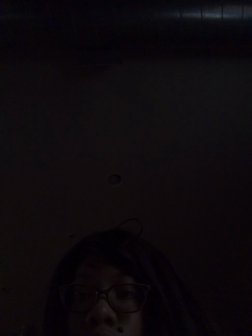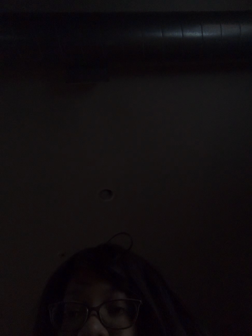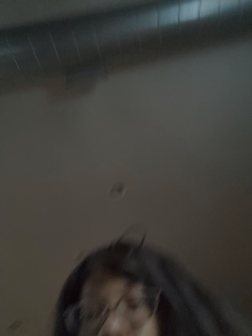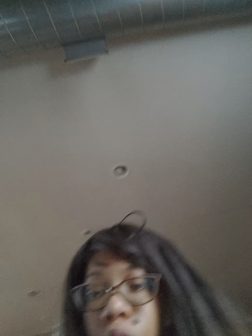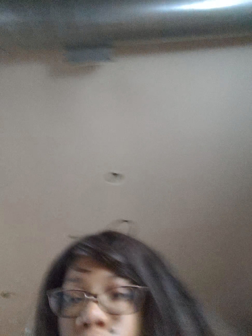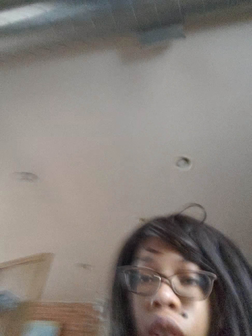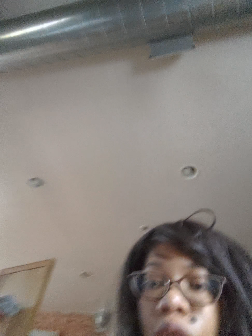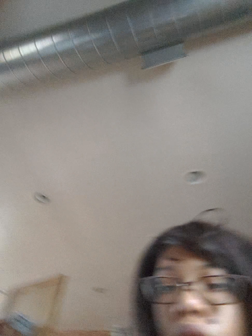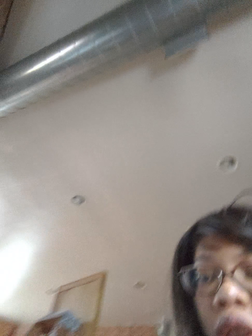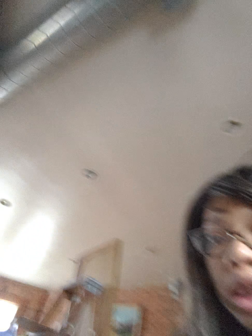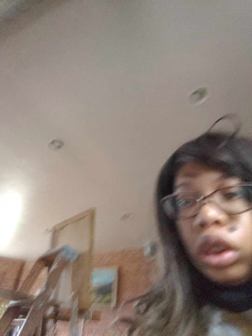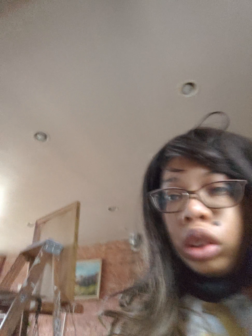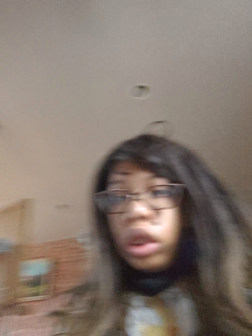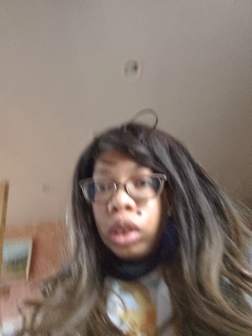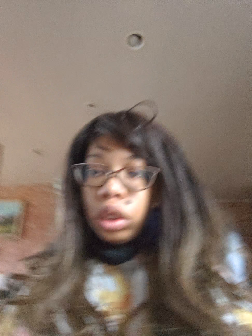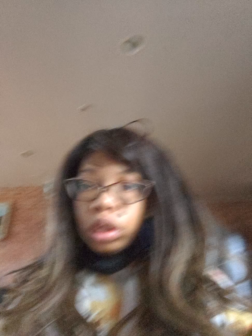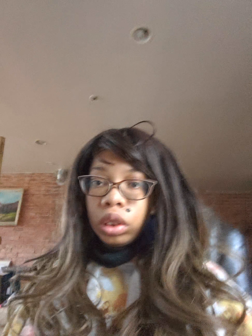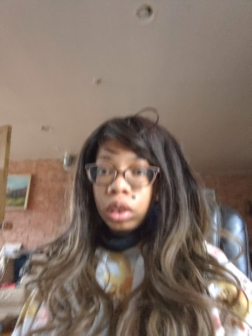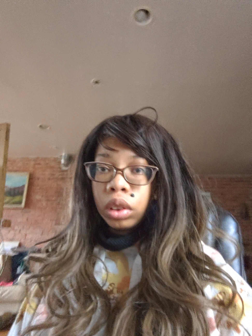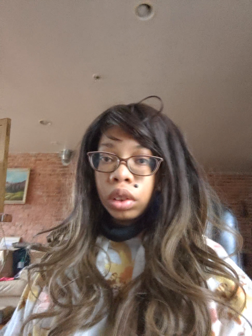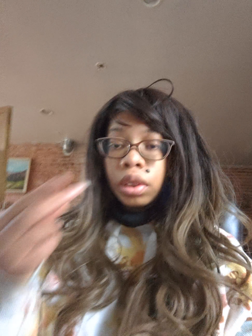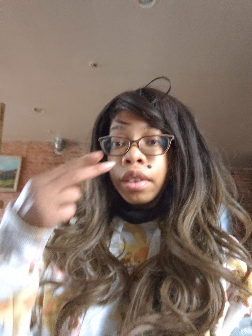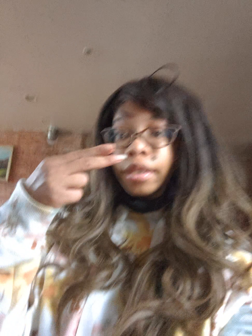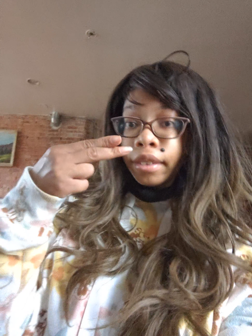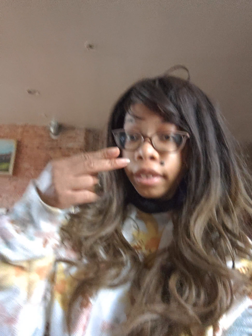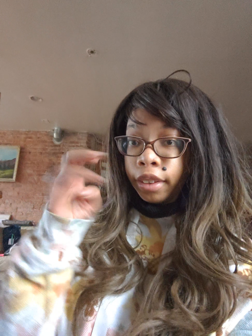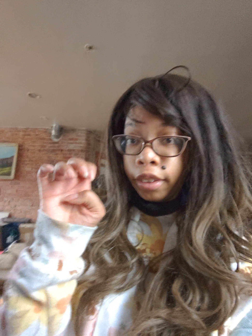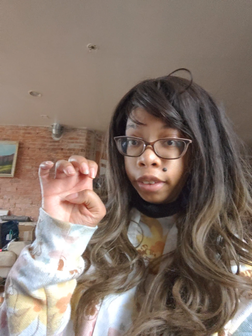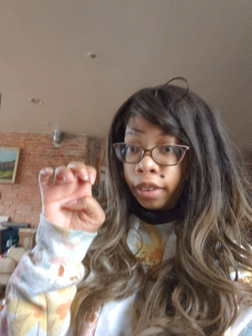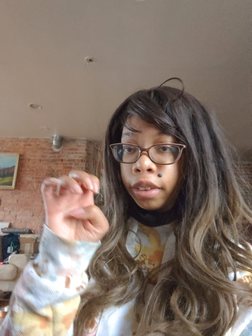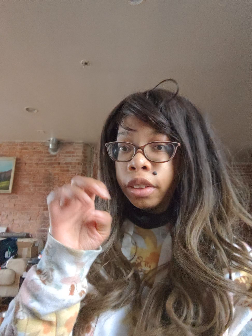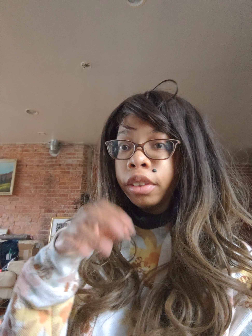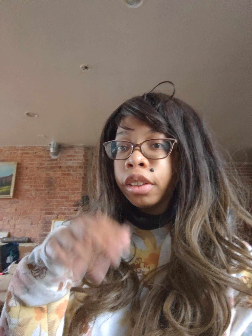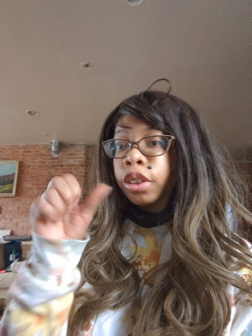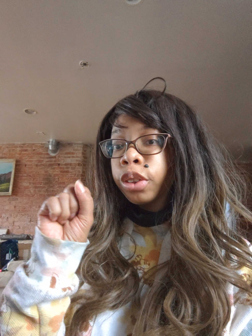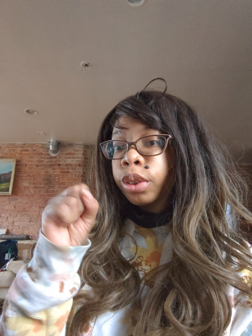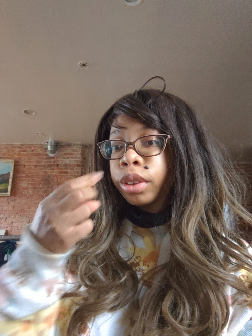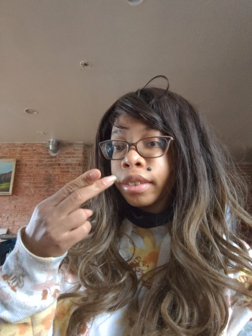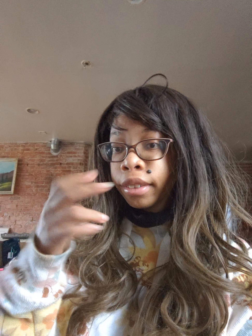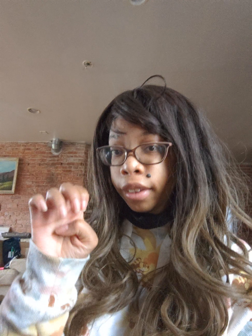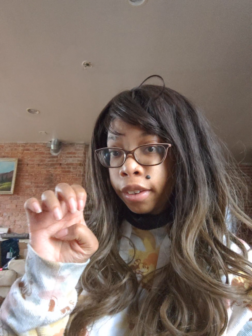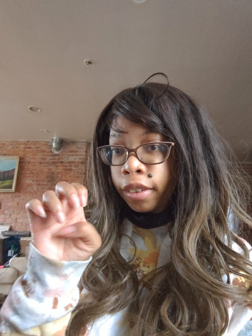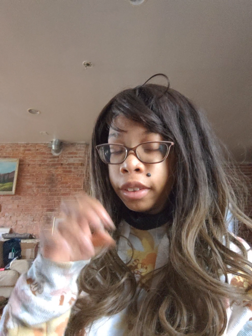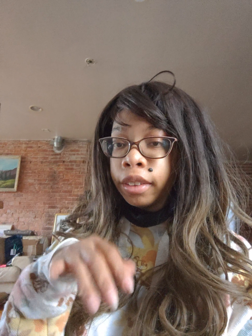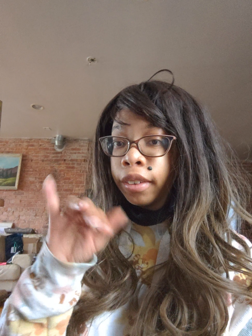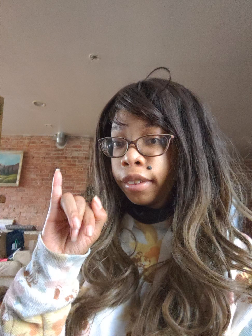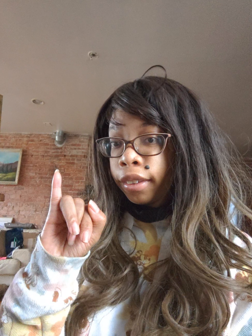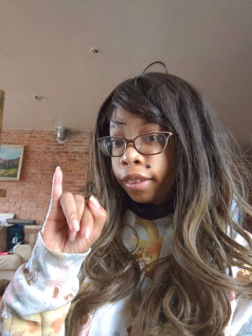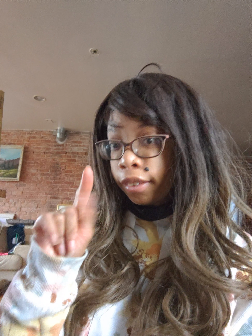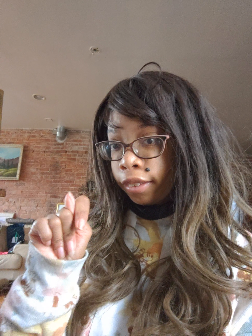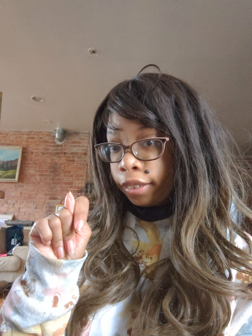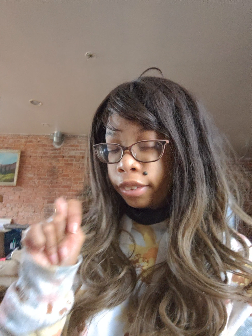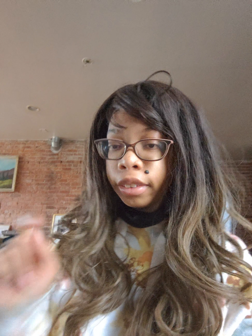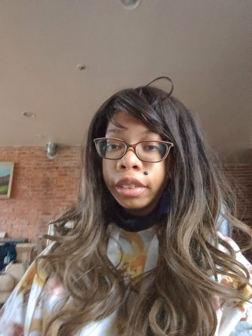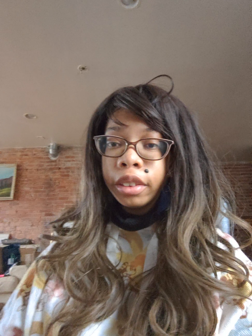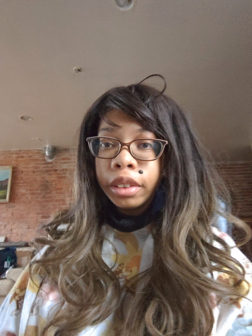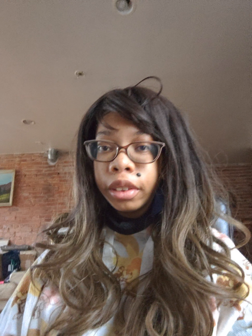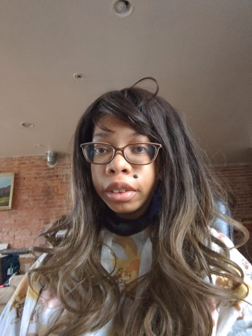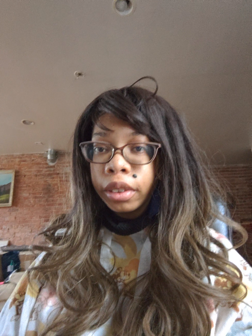he/she/it